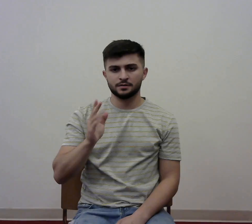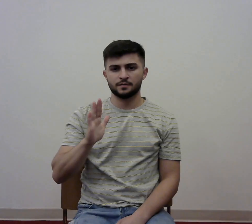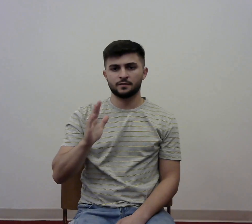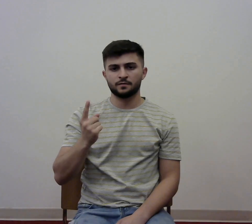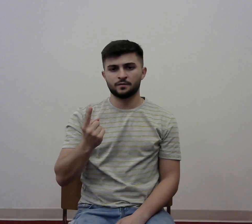və